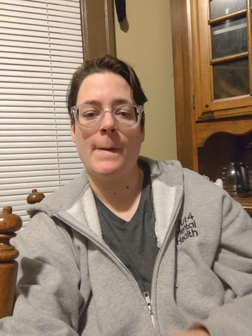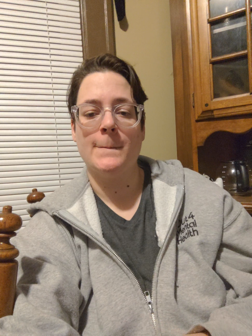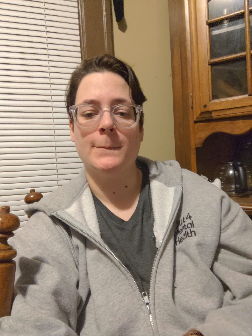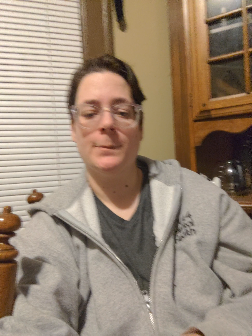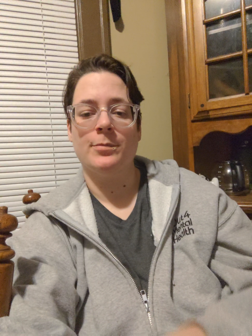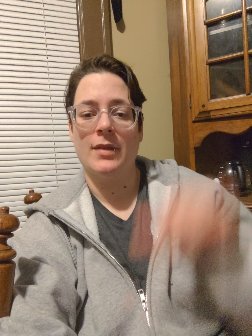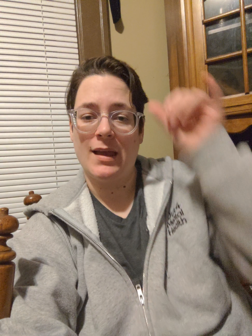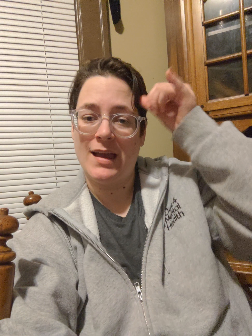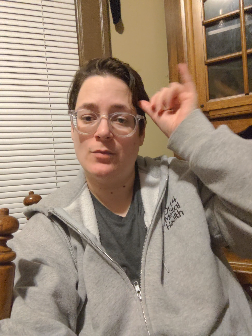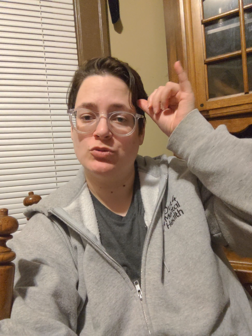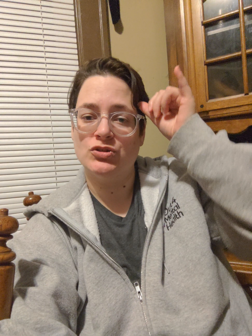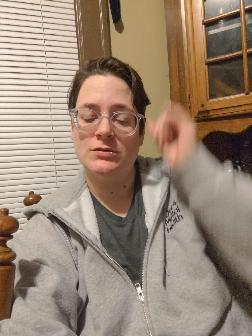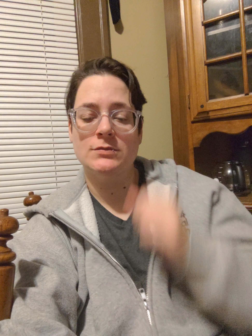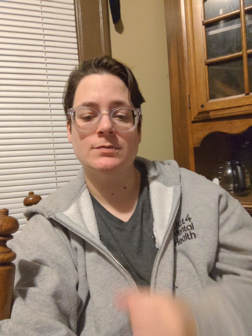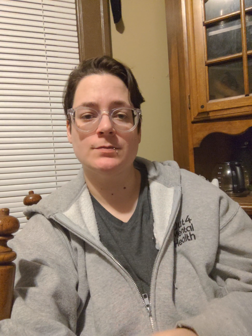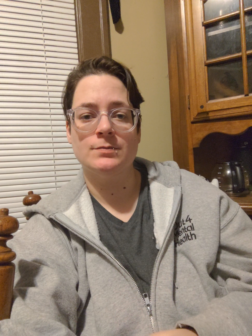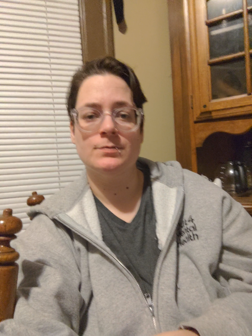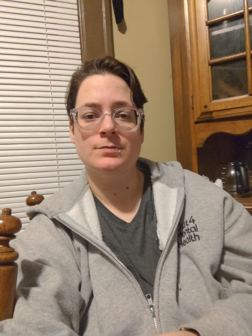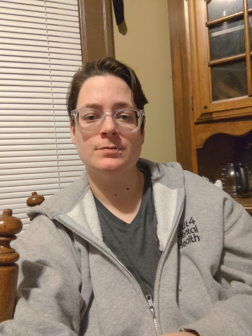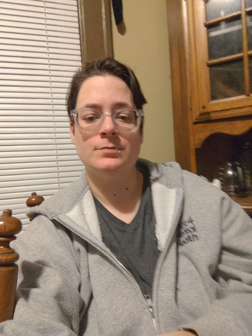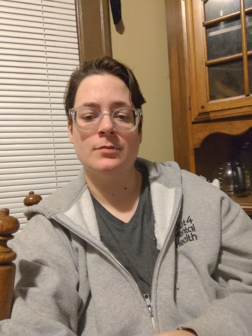cow